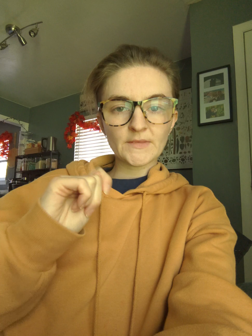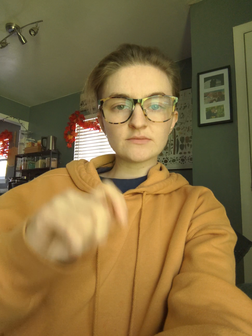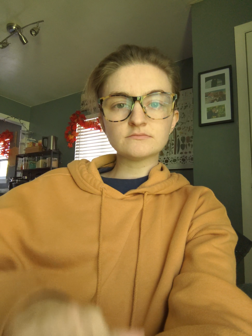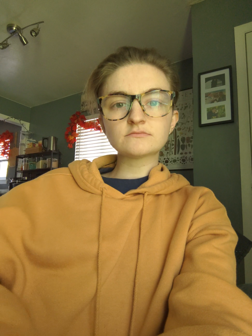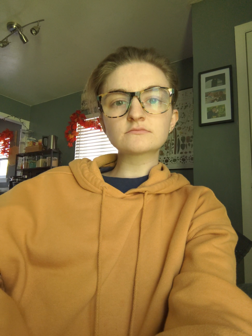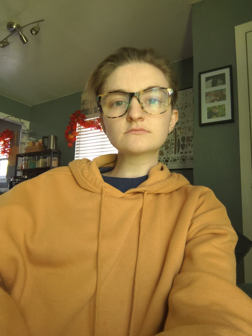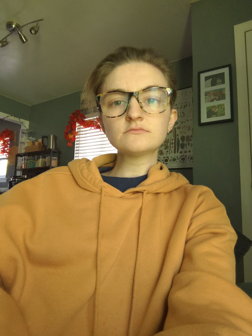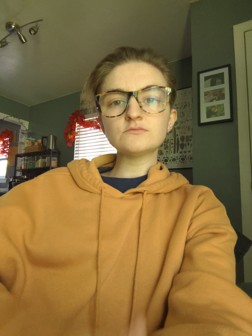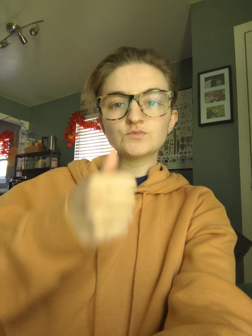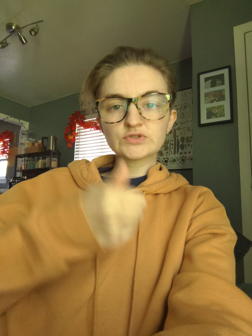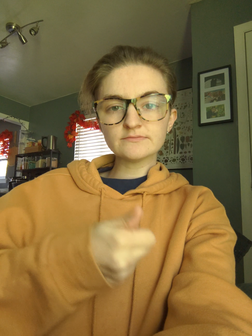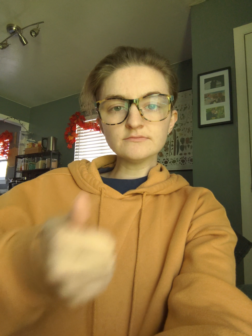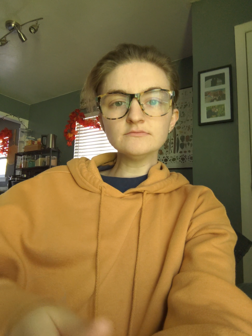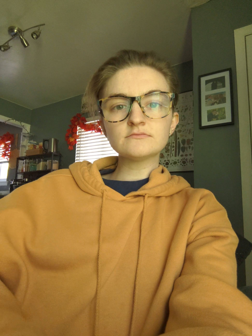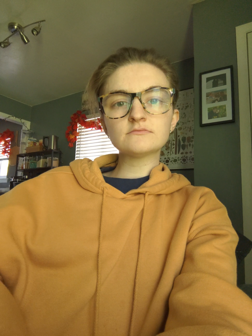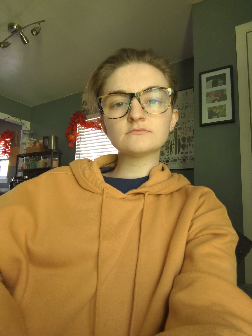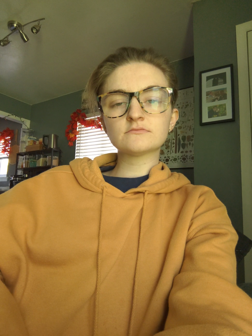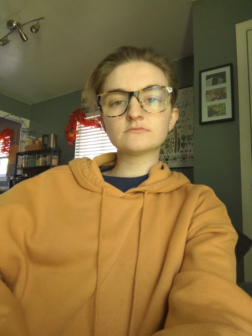each